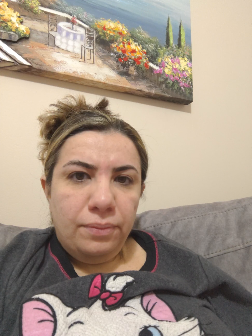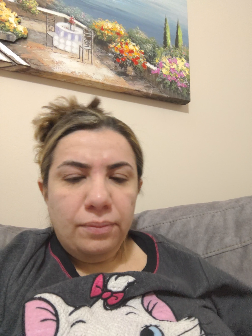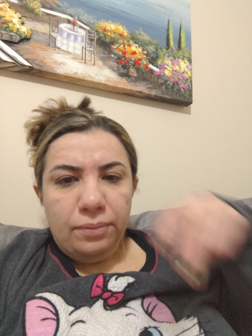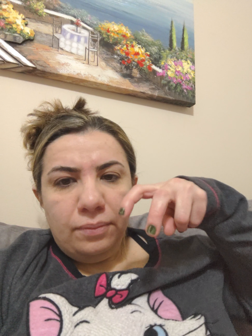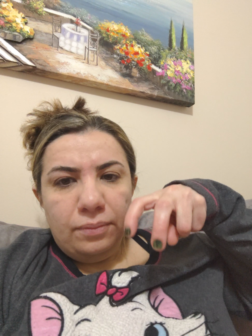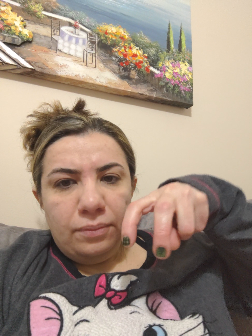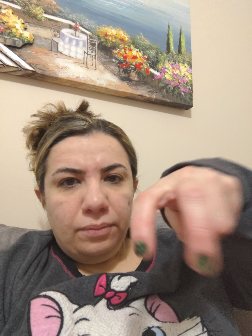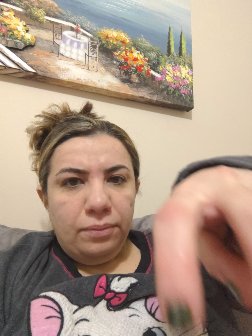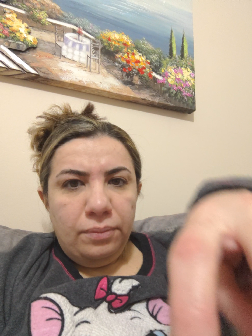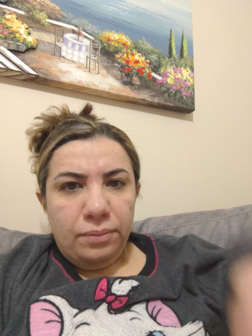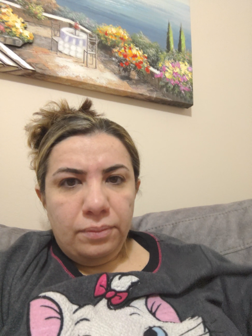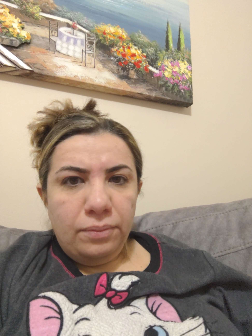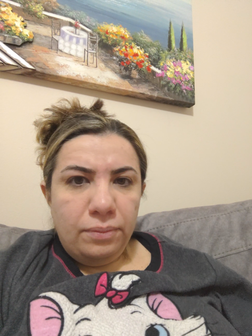ride